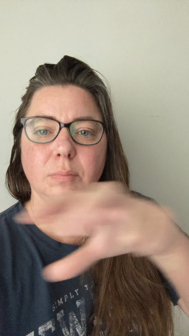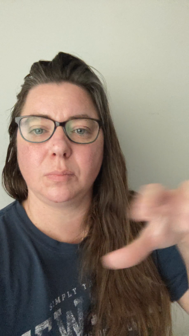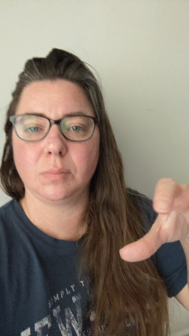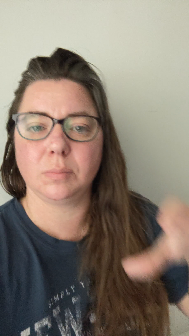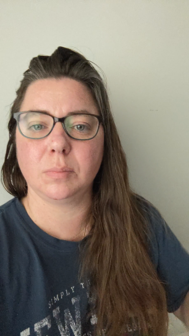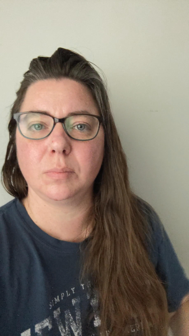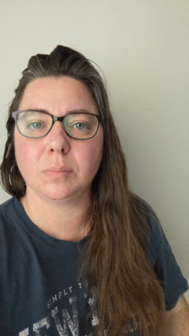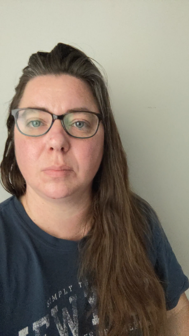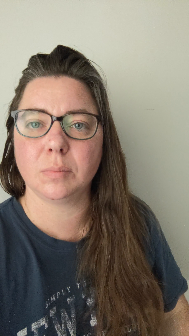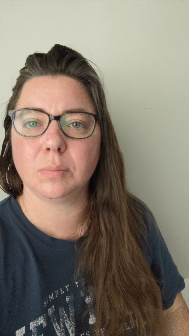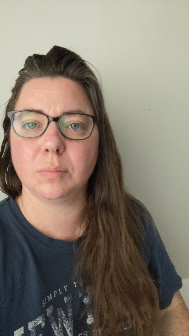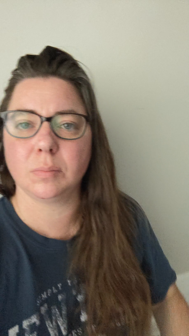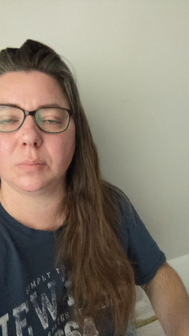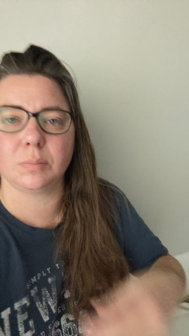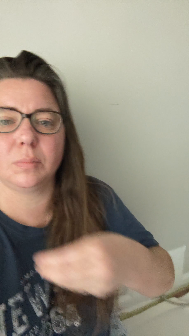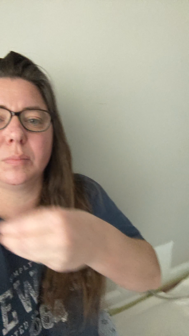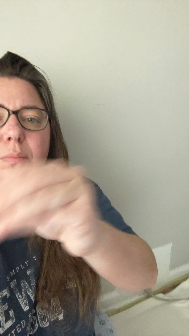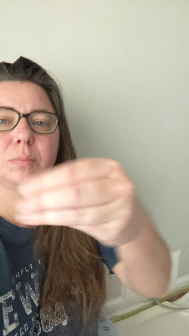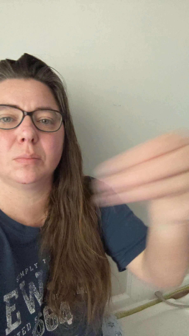shopping